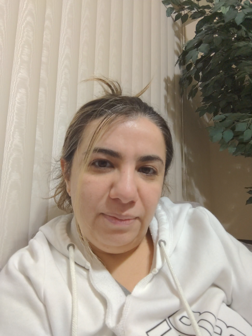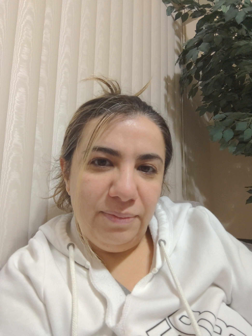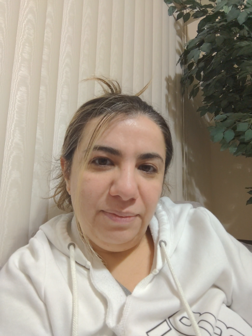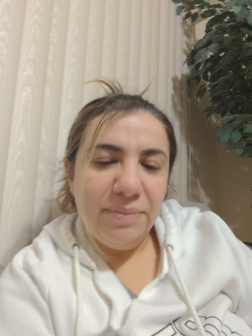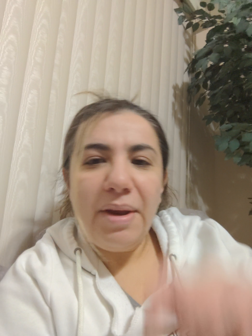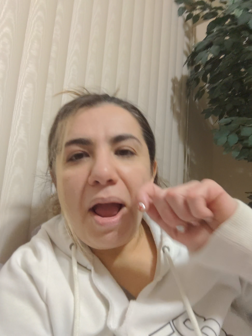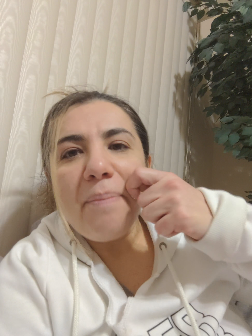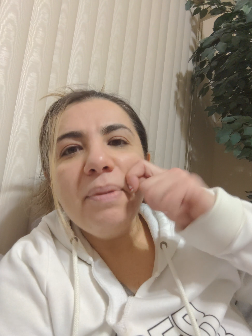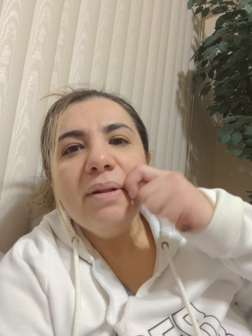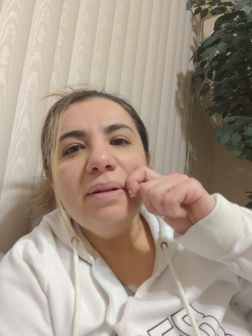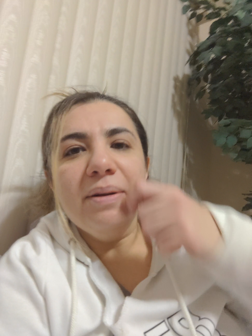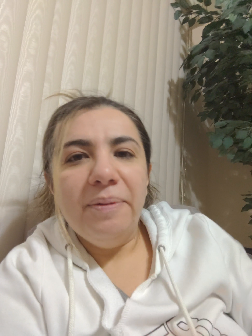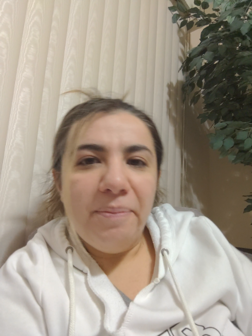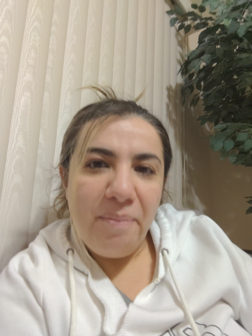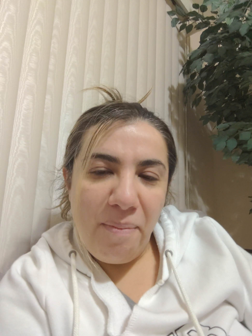apple